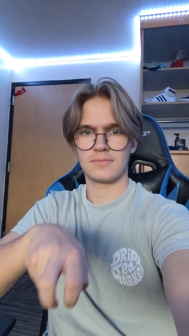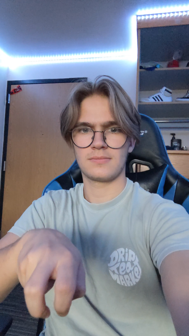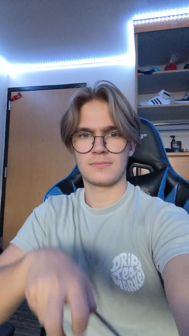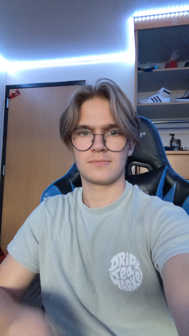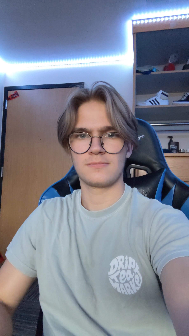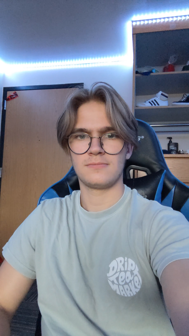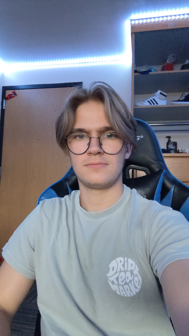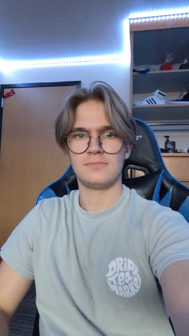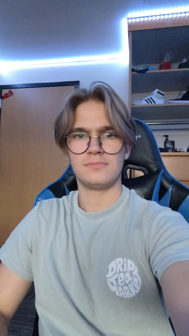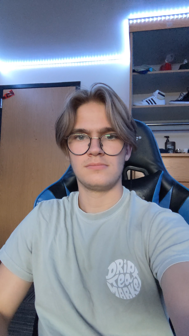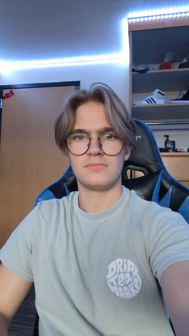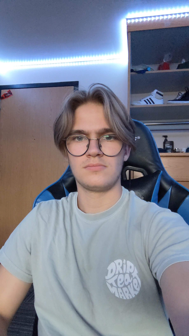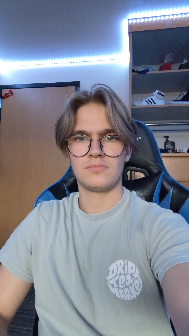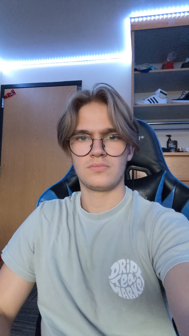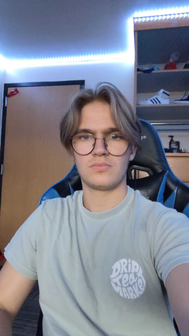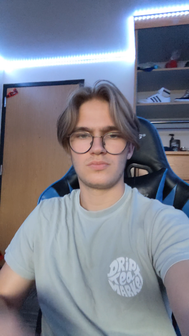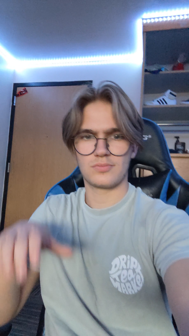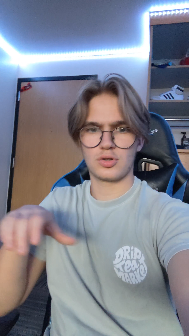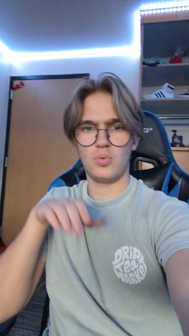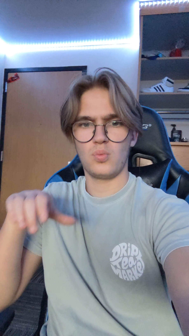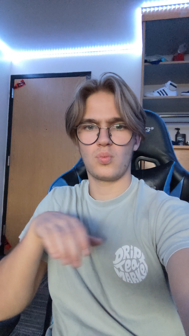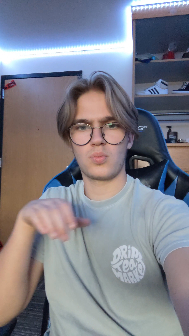does